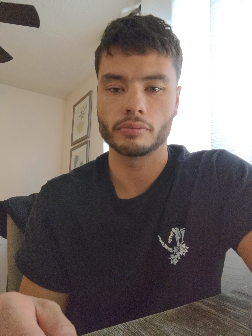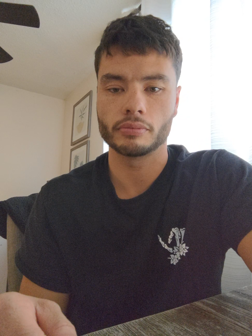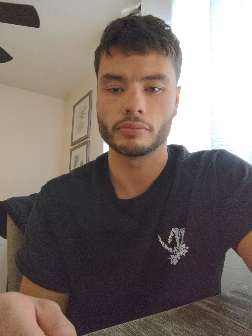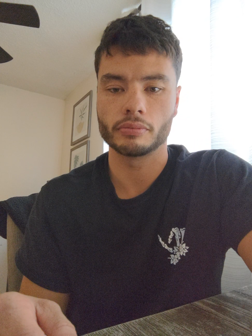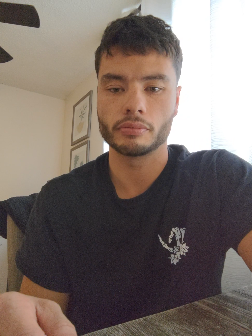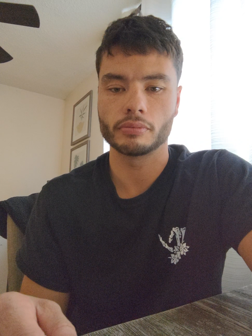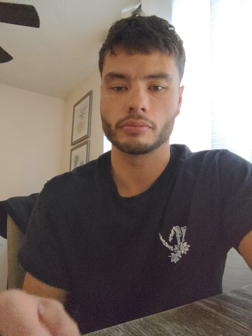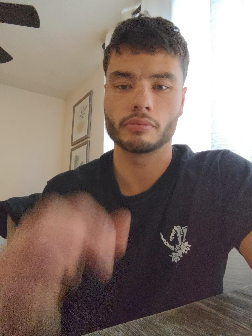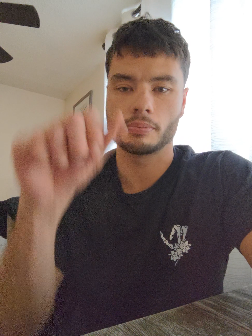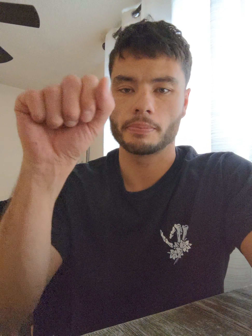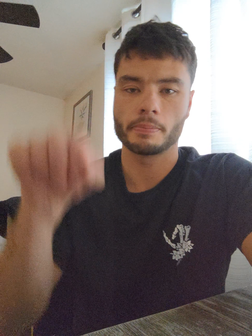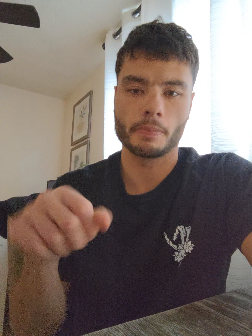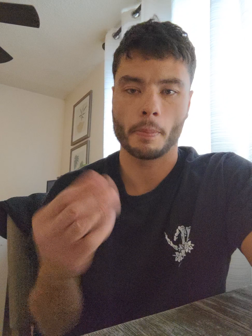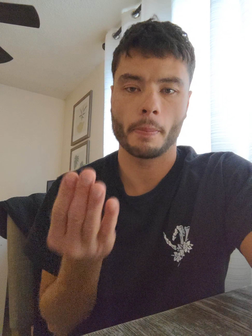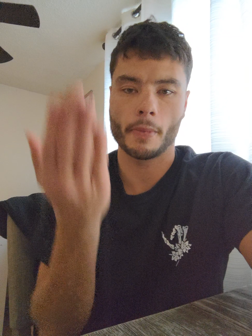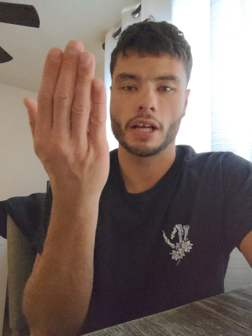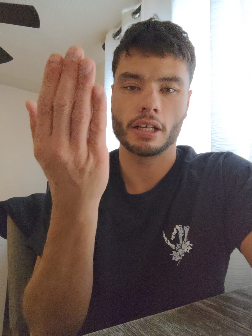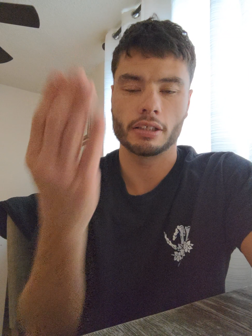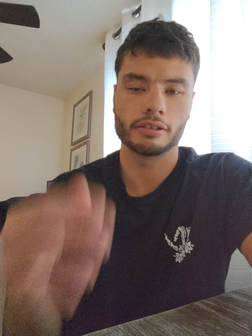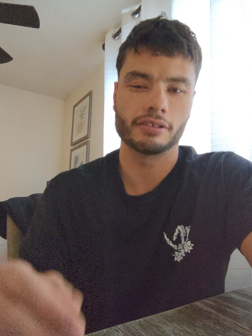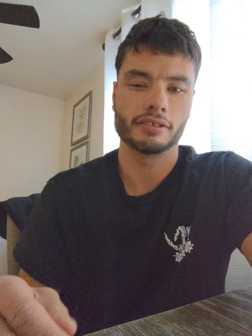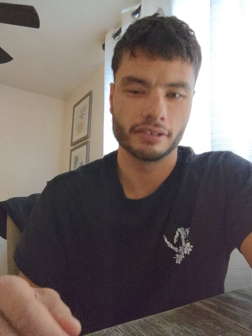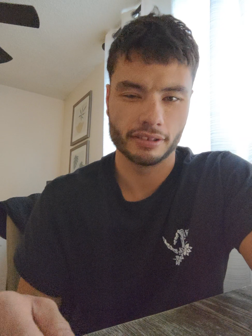mitten